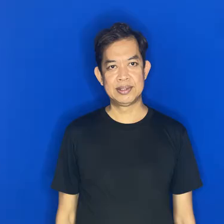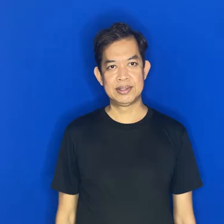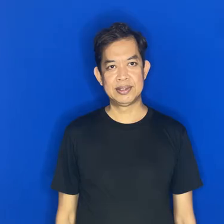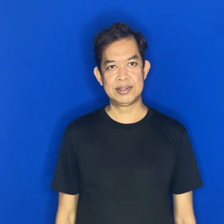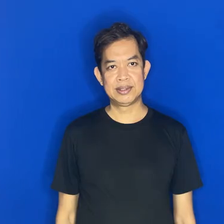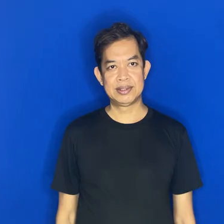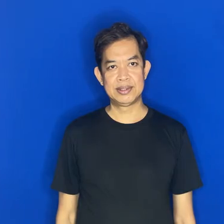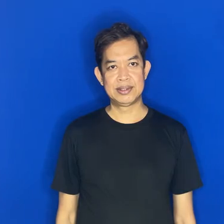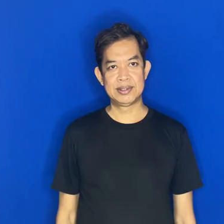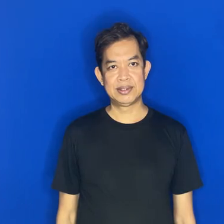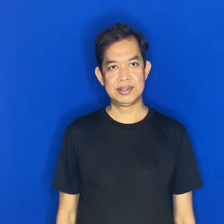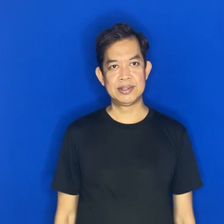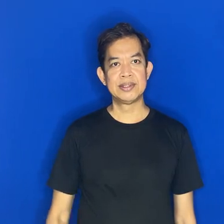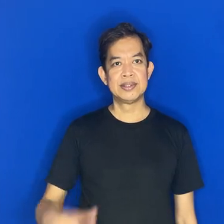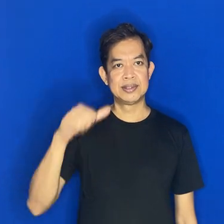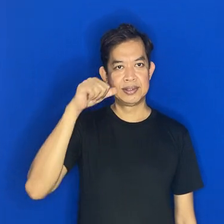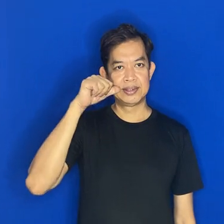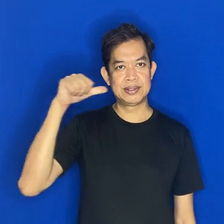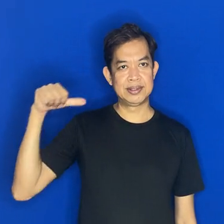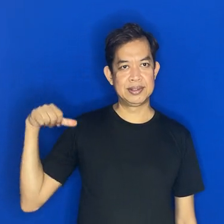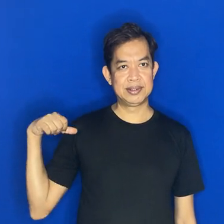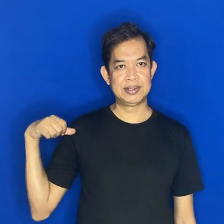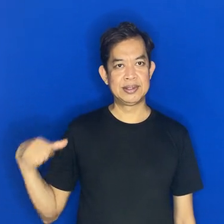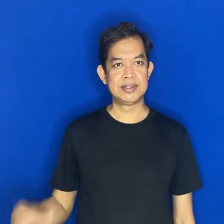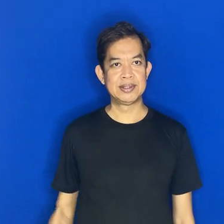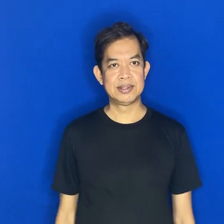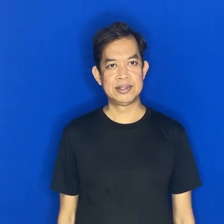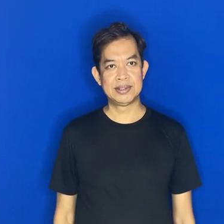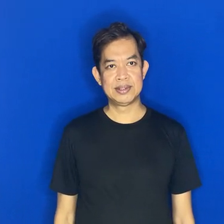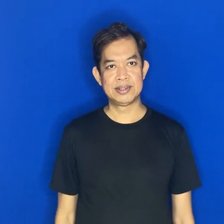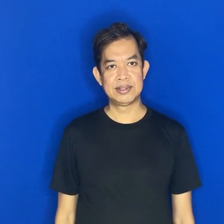yesterday